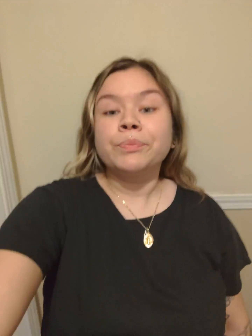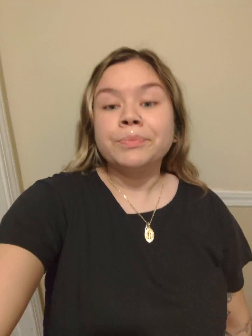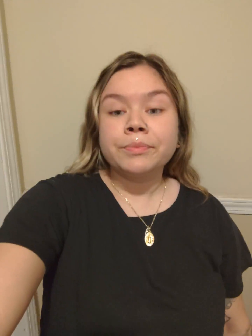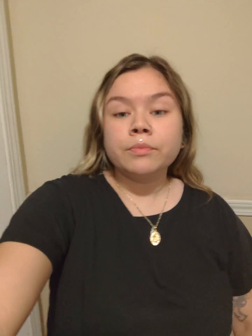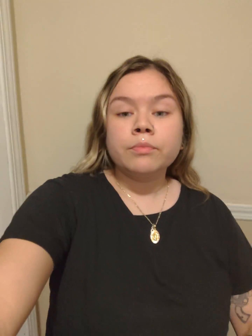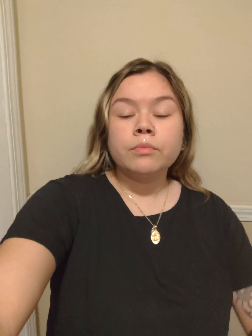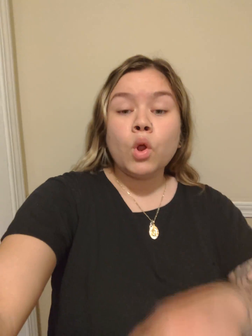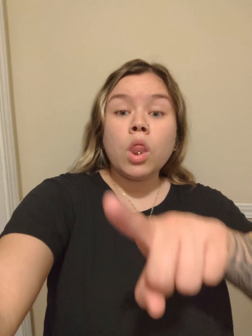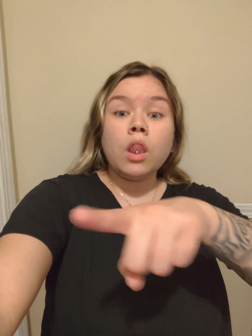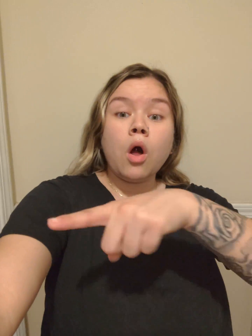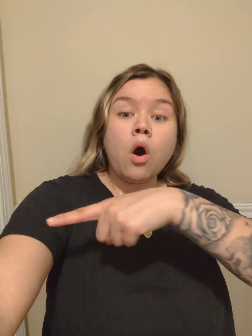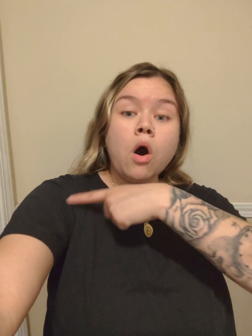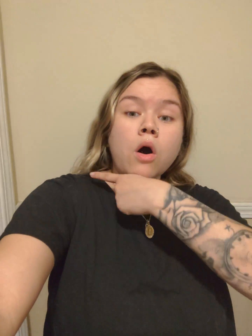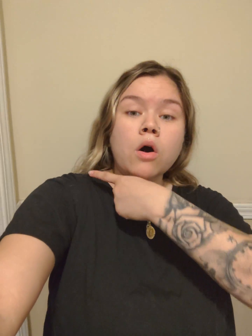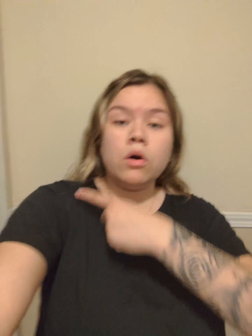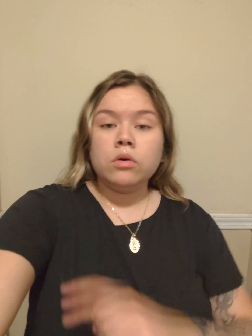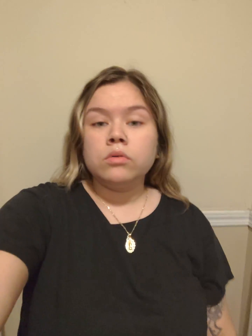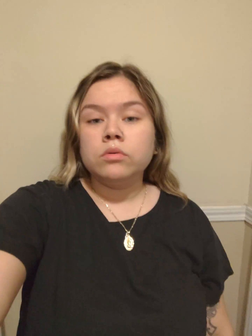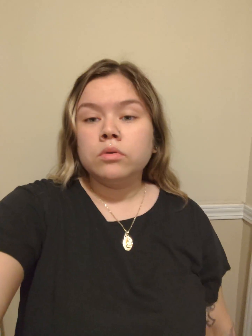long